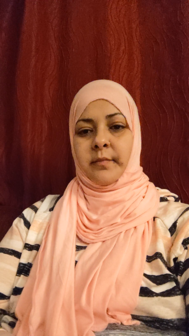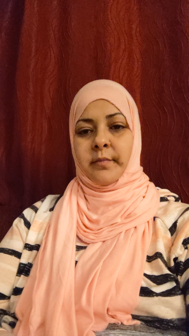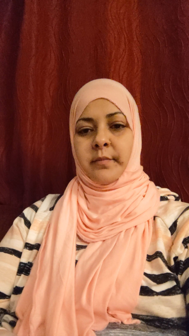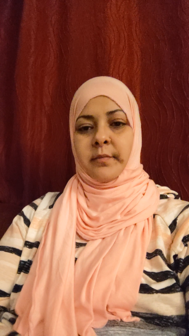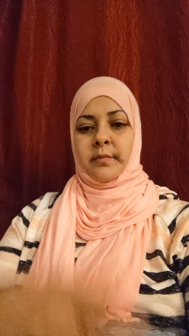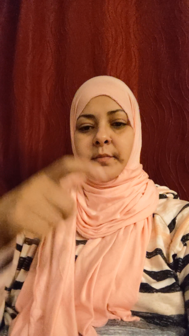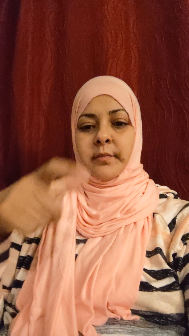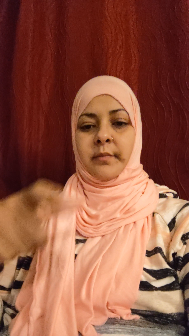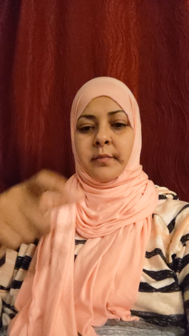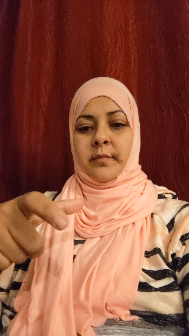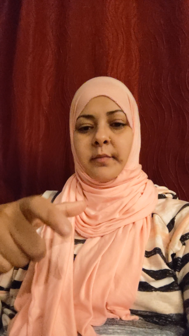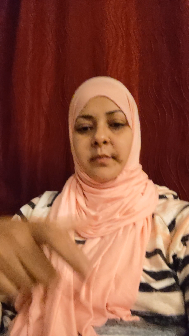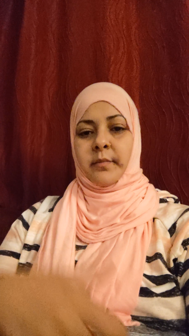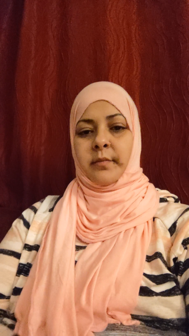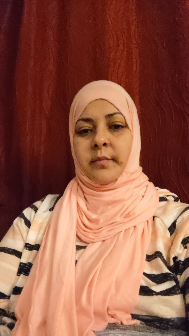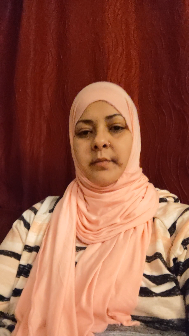plate